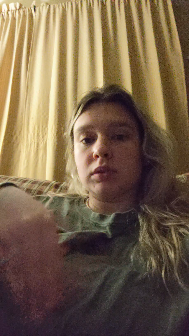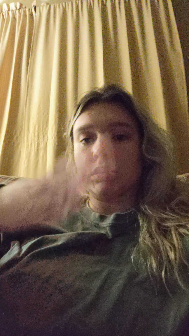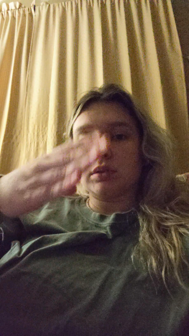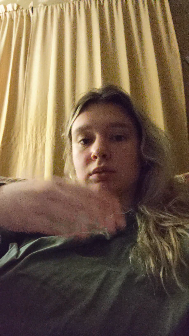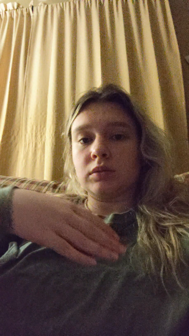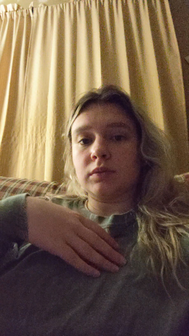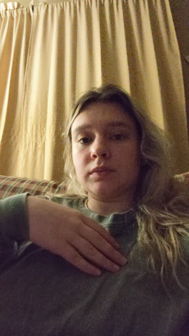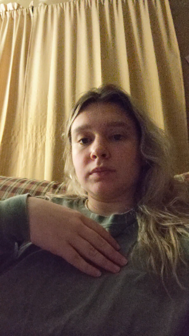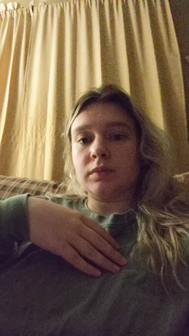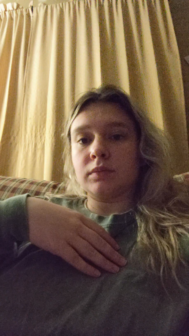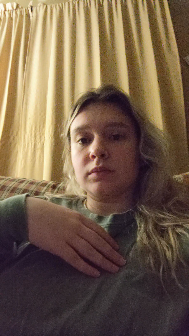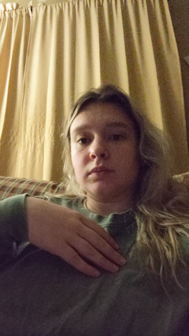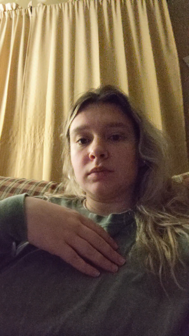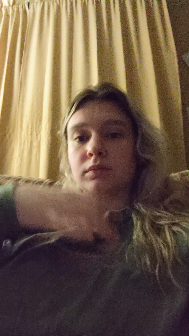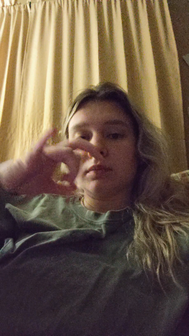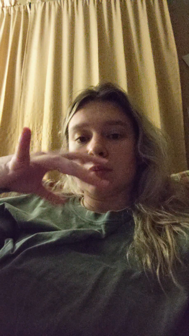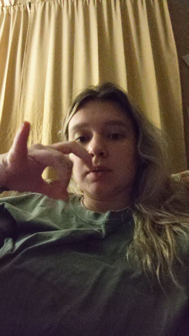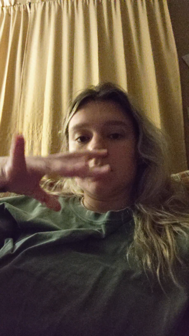pumpkin